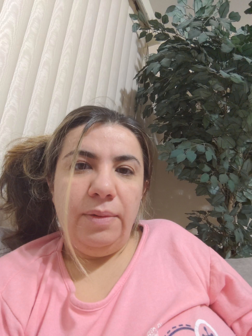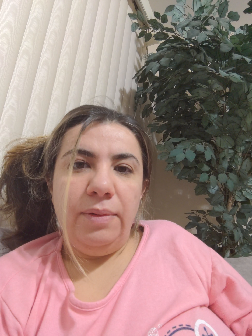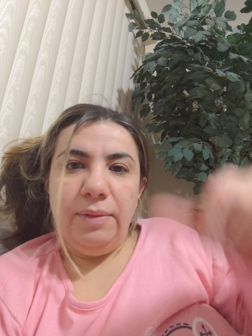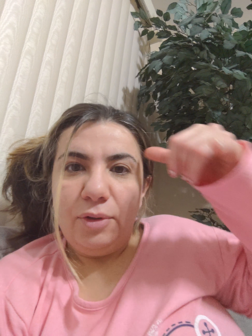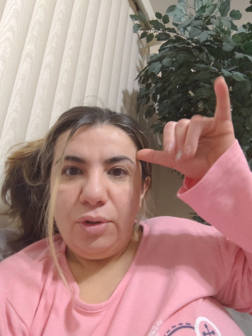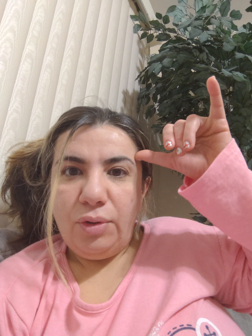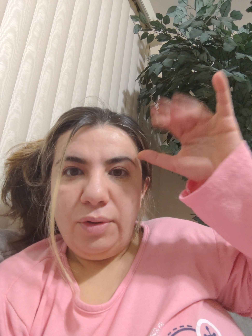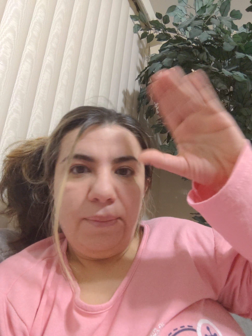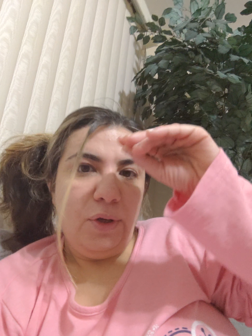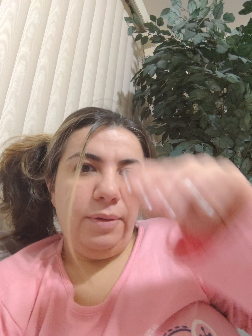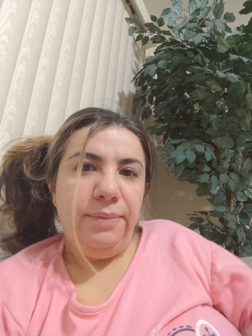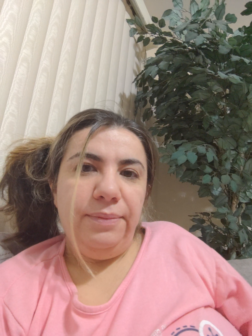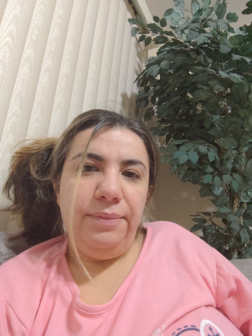cowboy